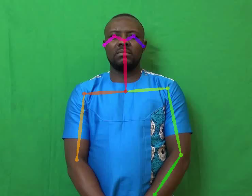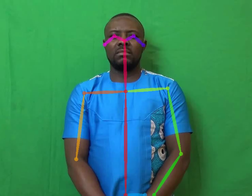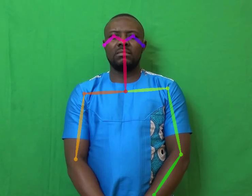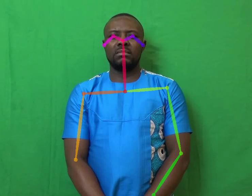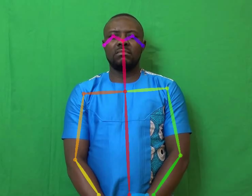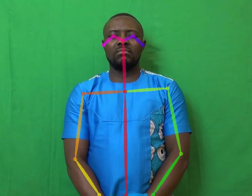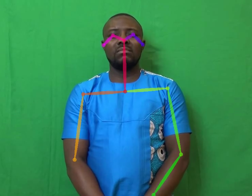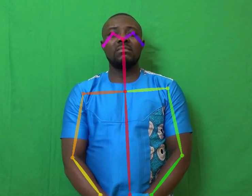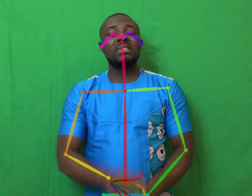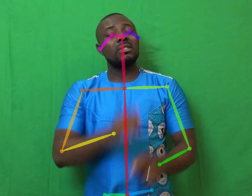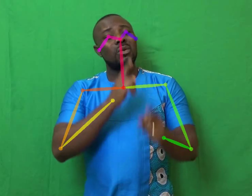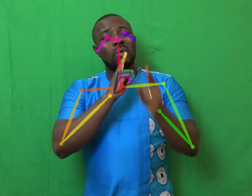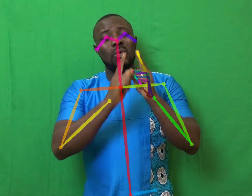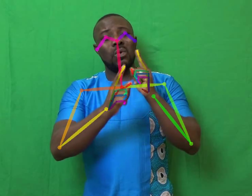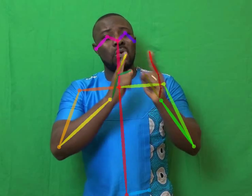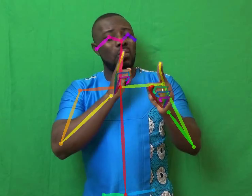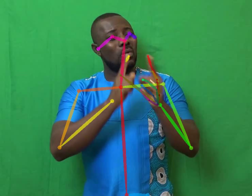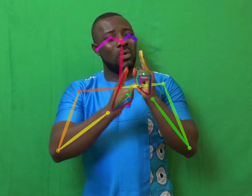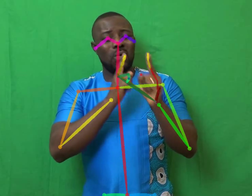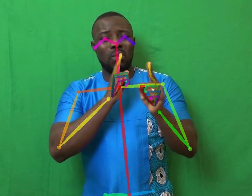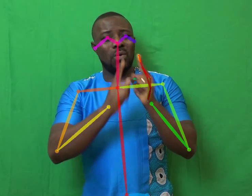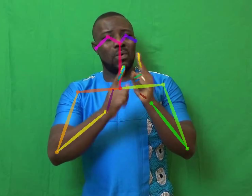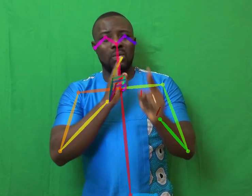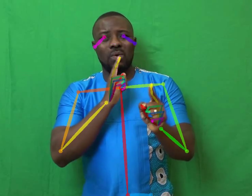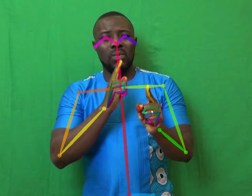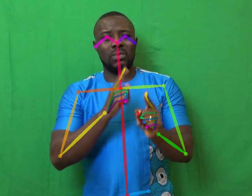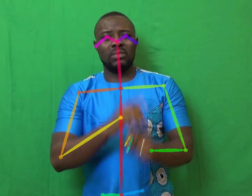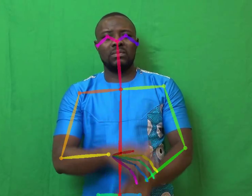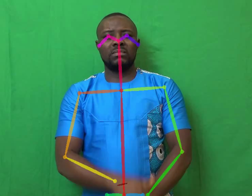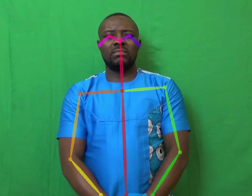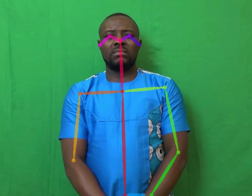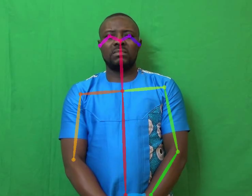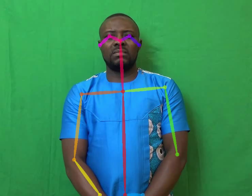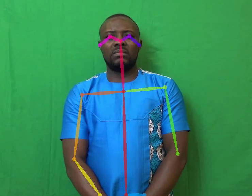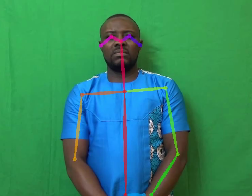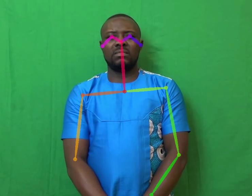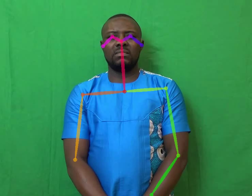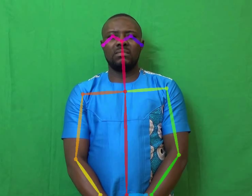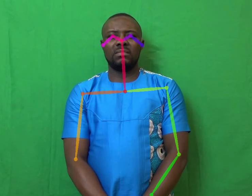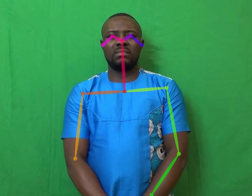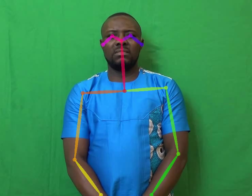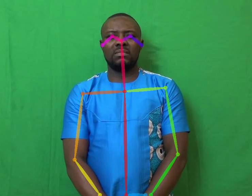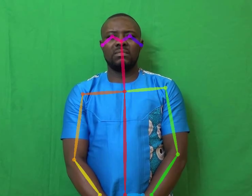talk